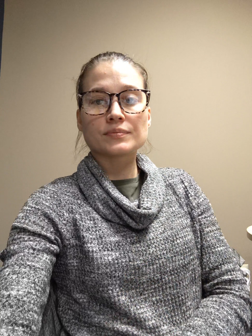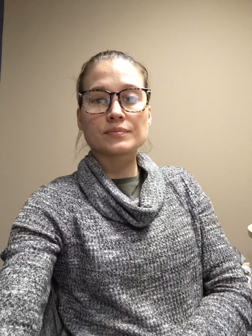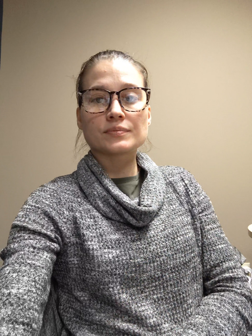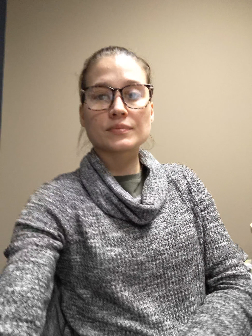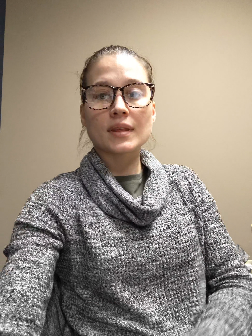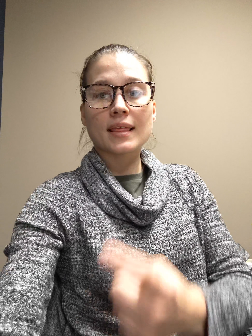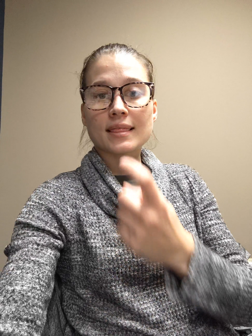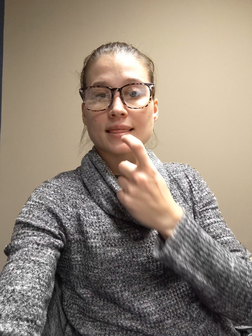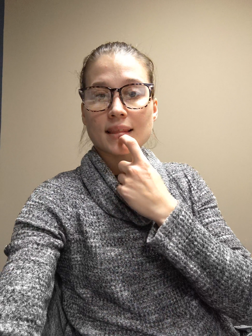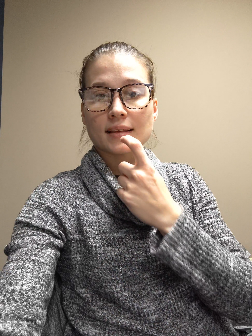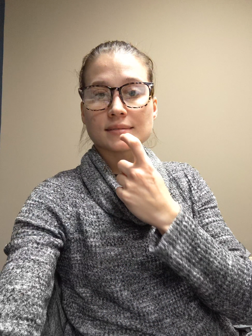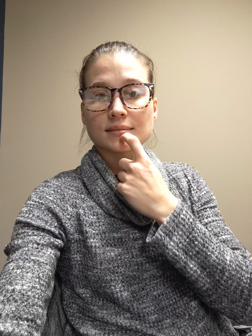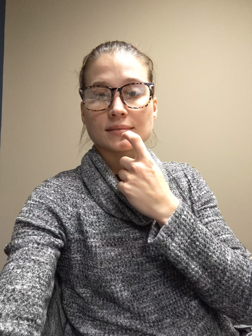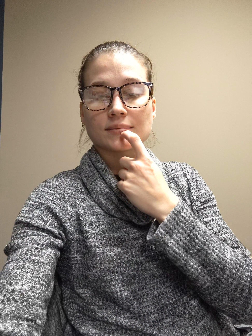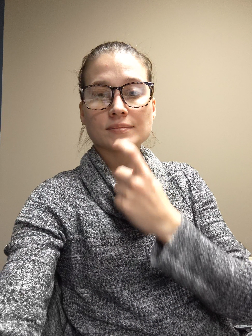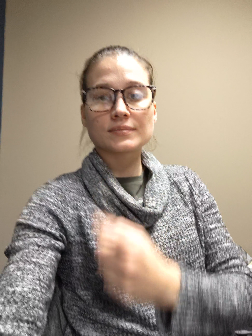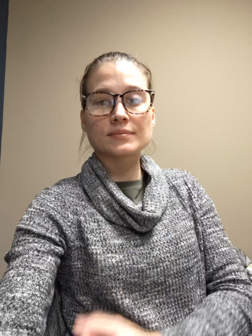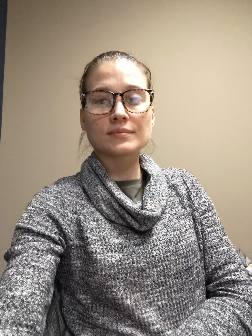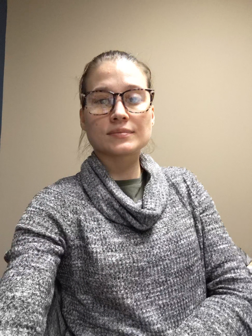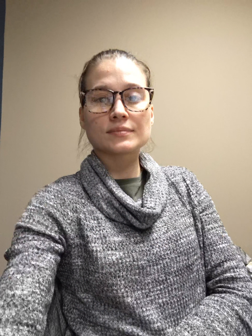window